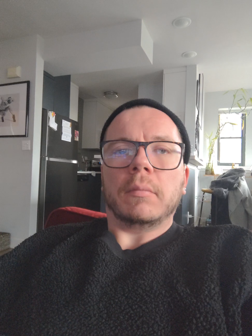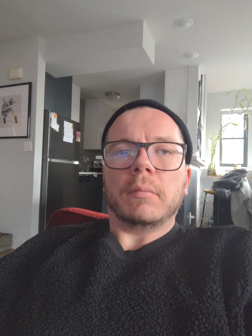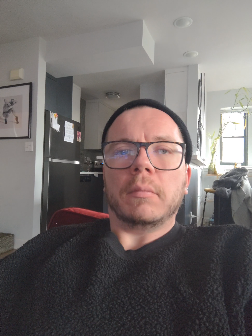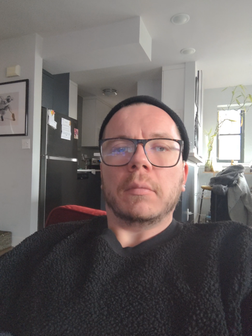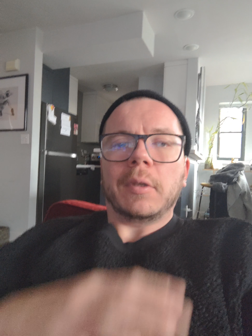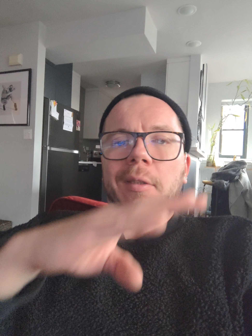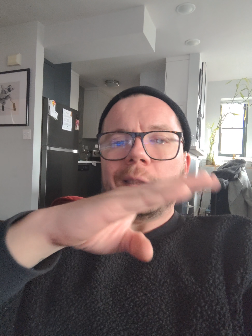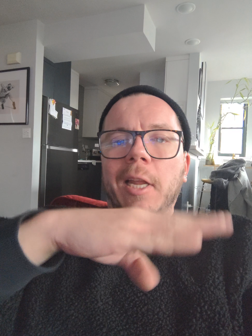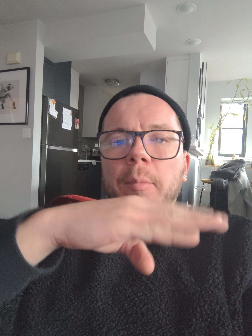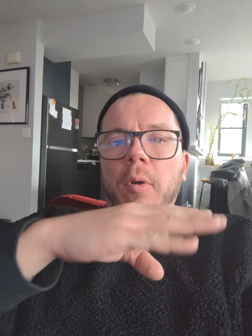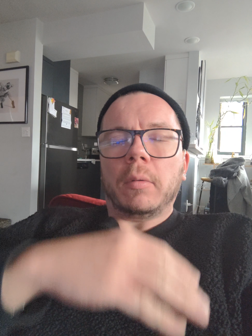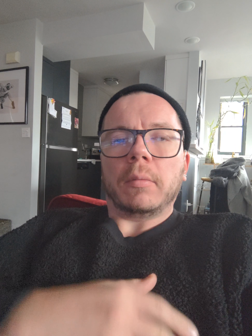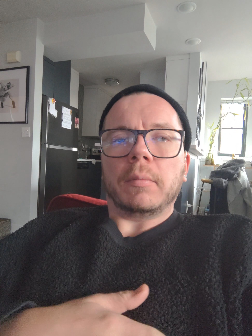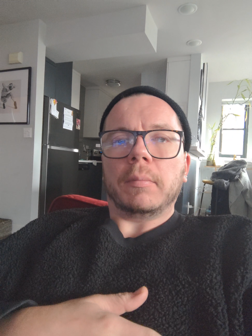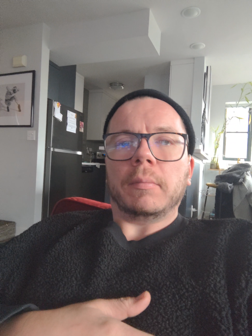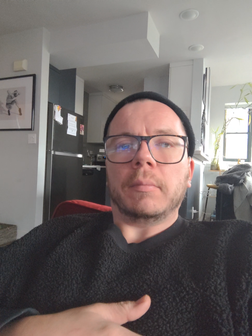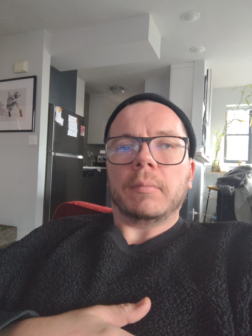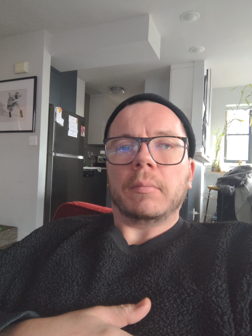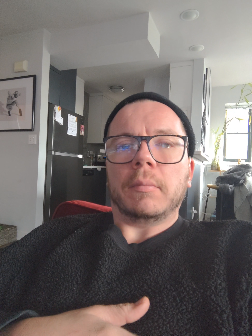table